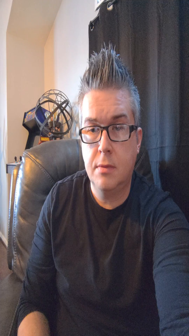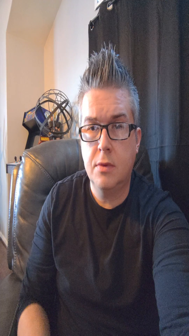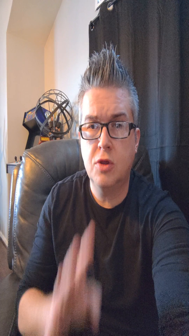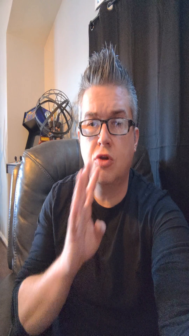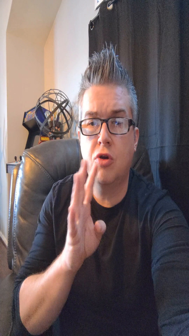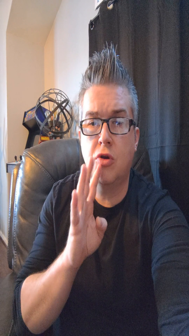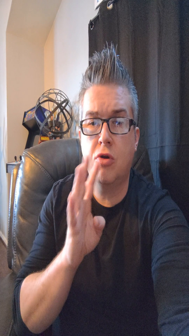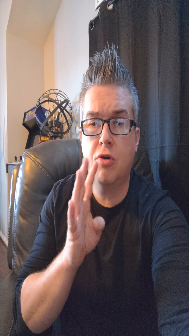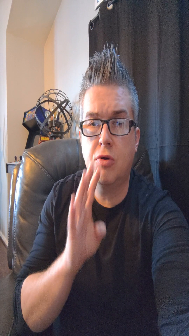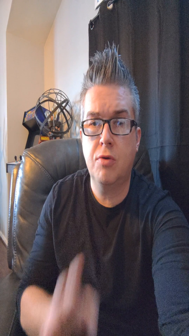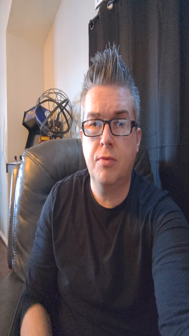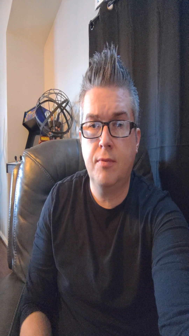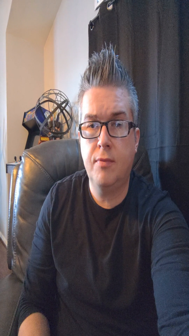talk